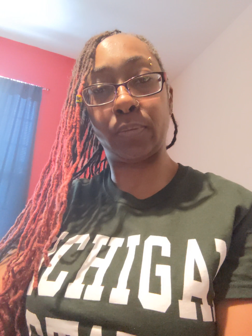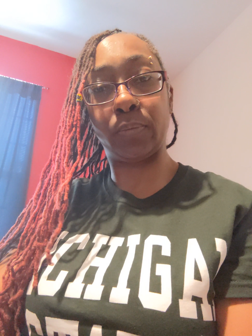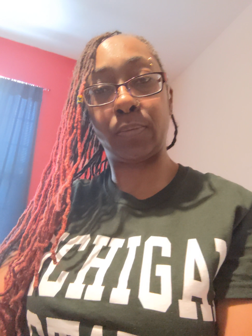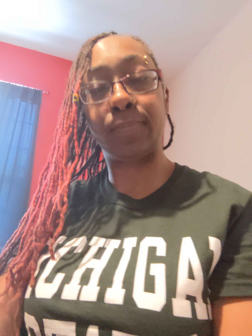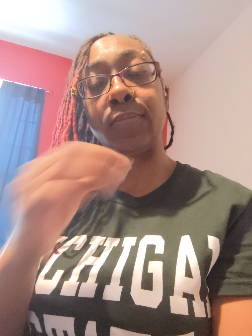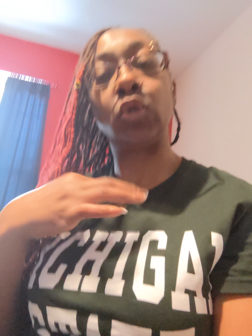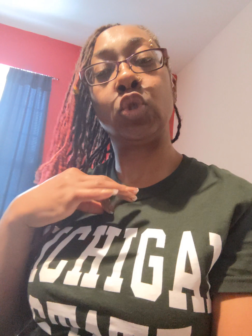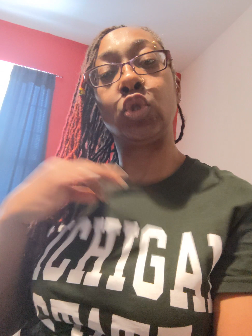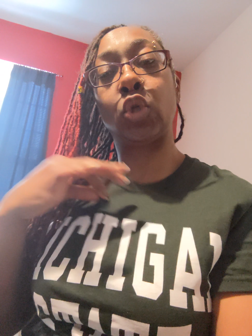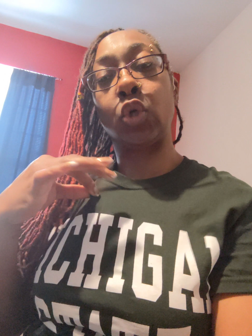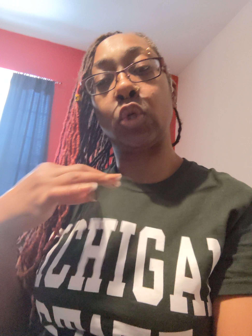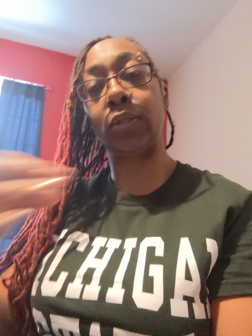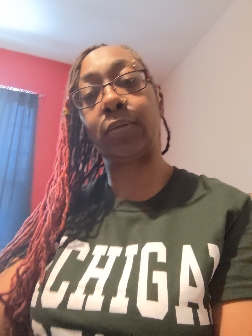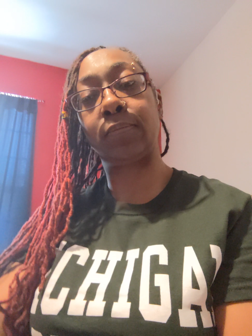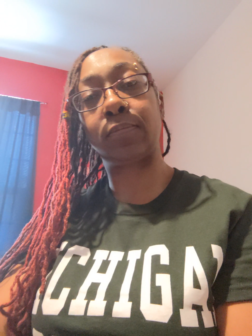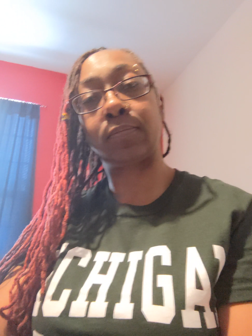shirt